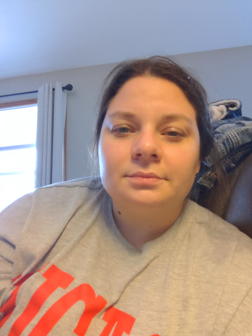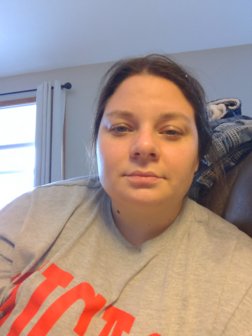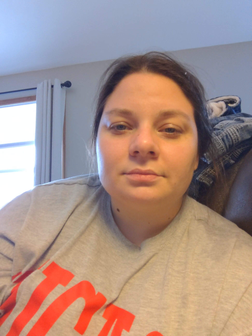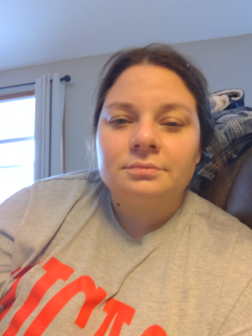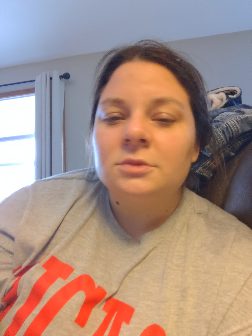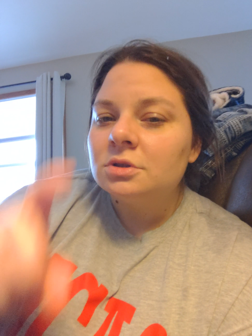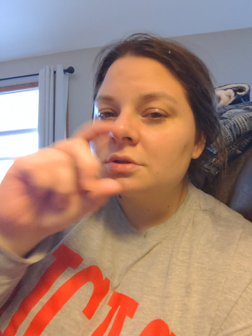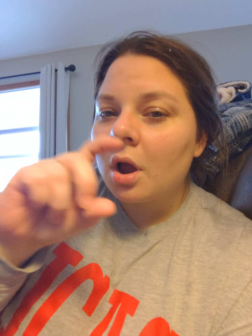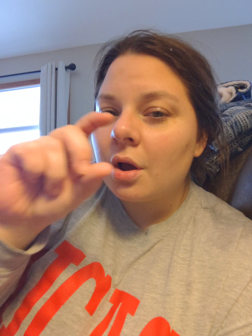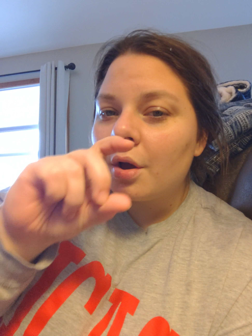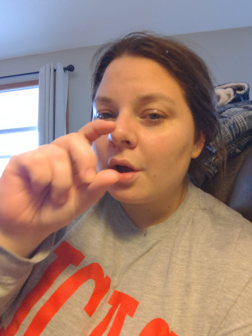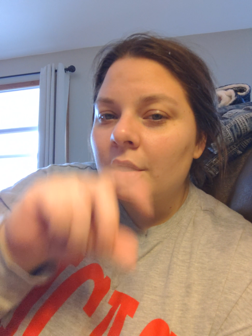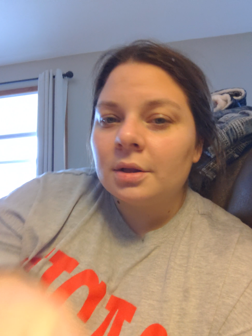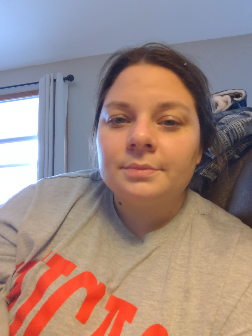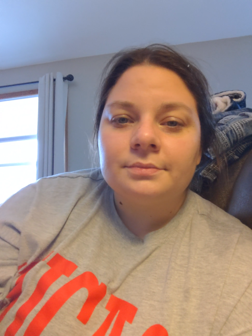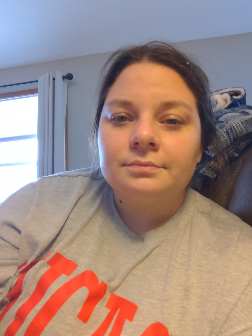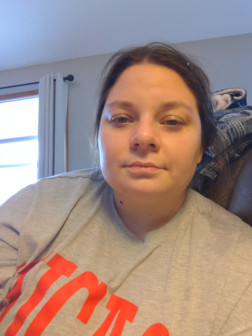doll